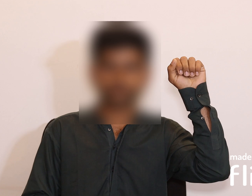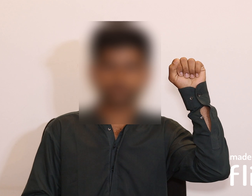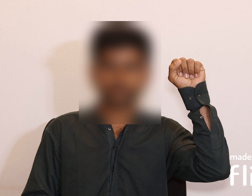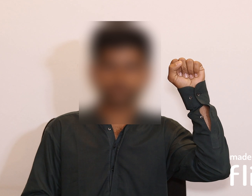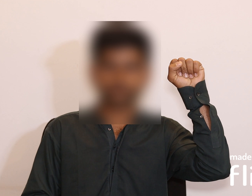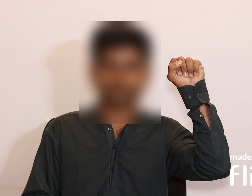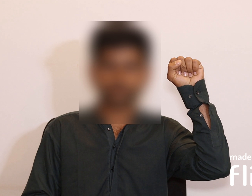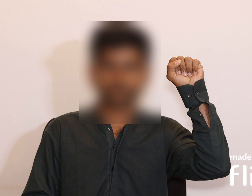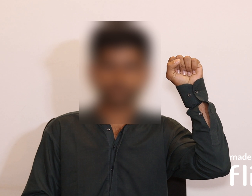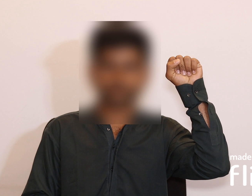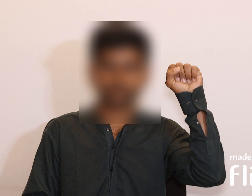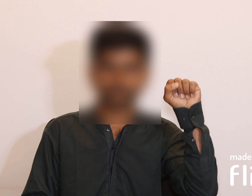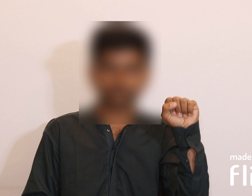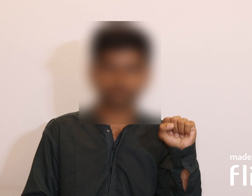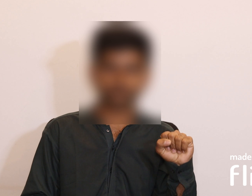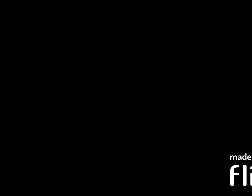آ